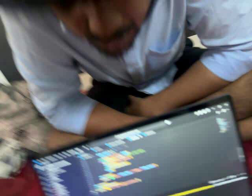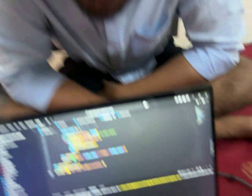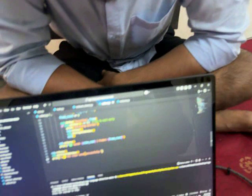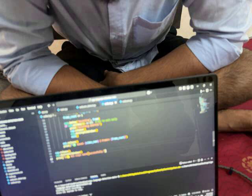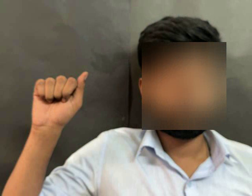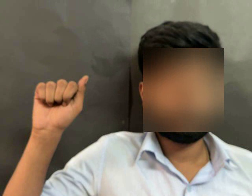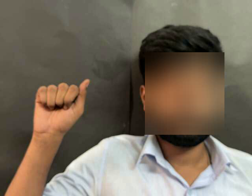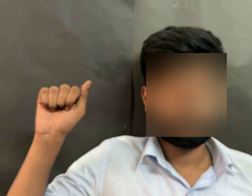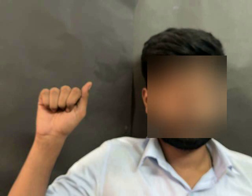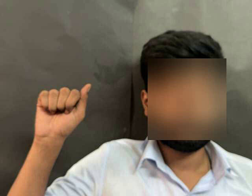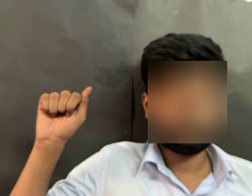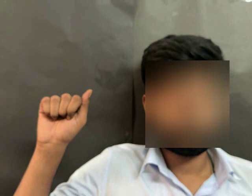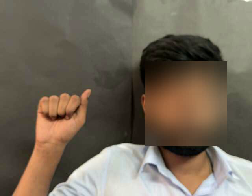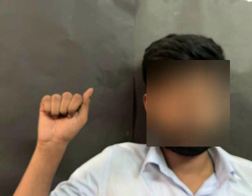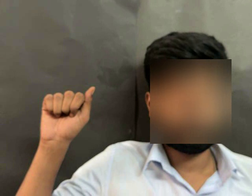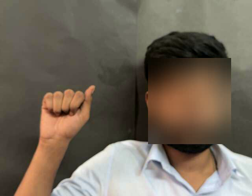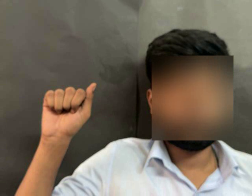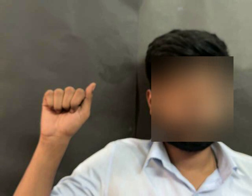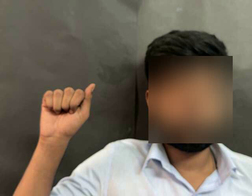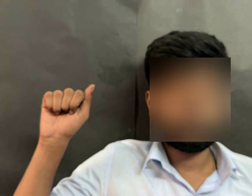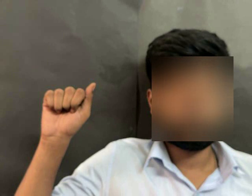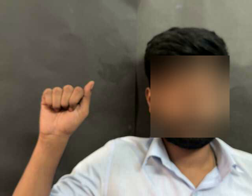A